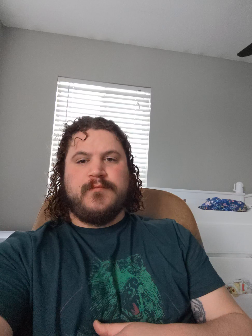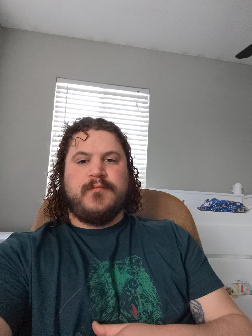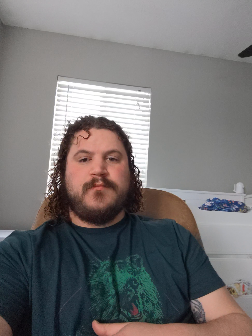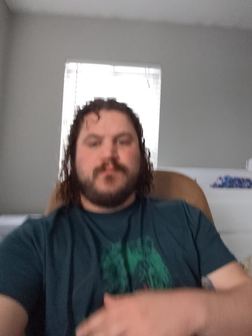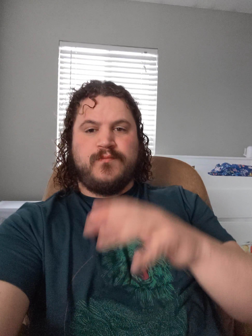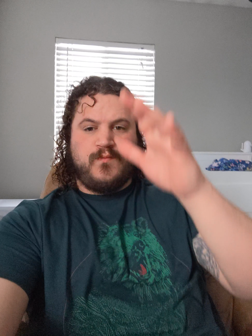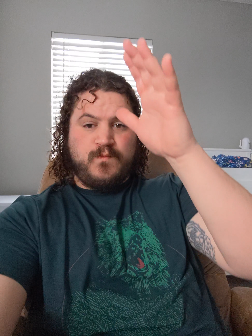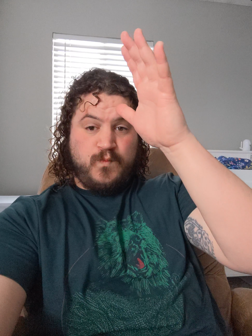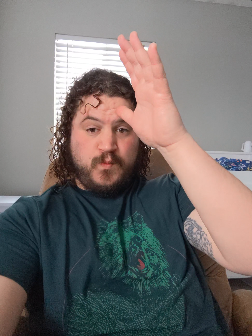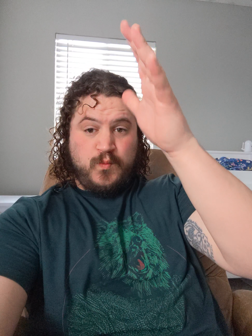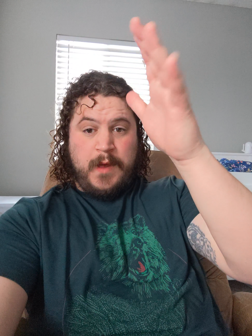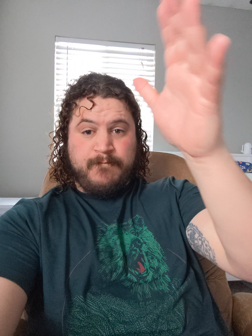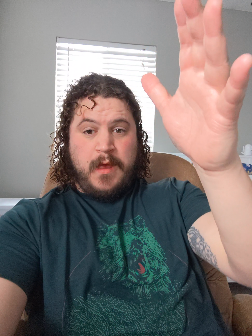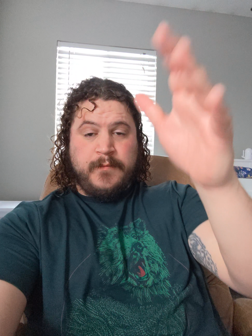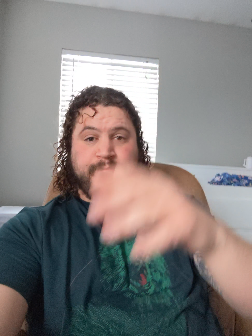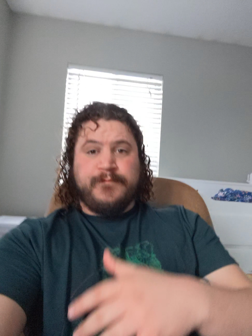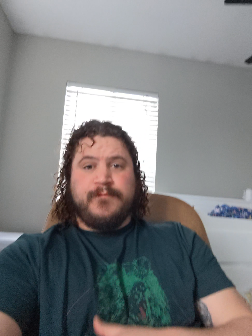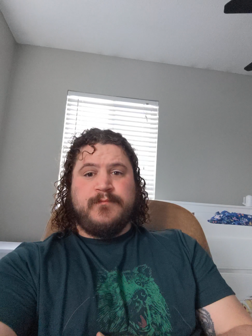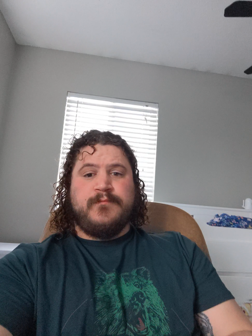grandpa